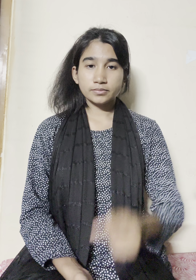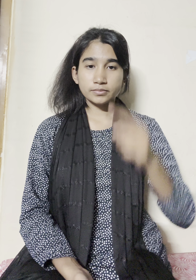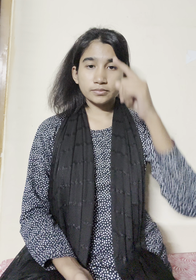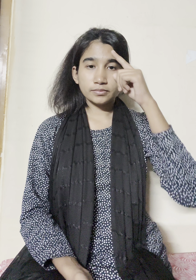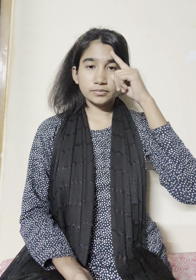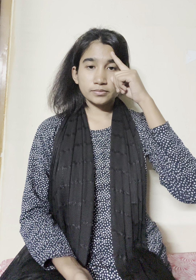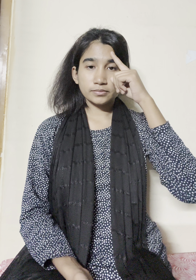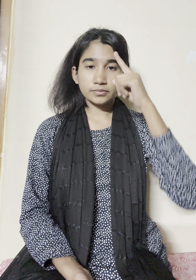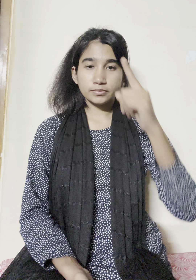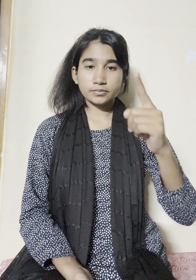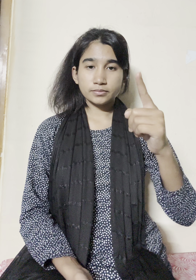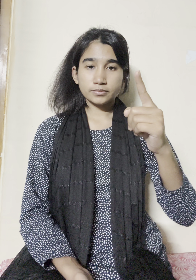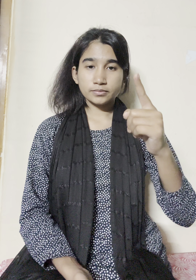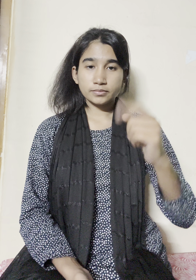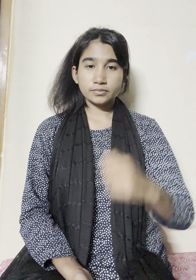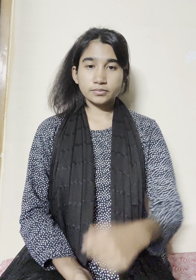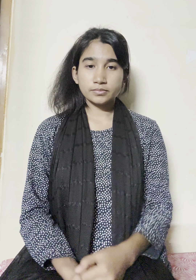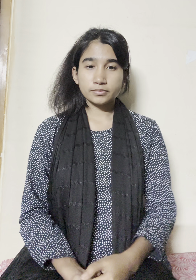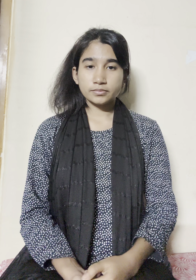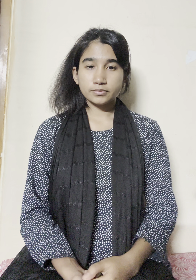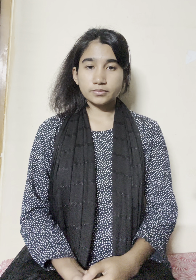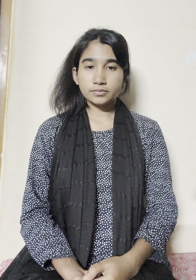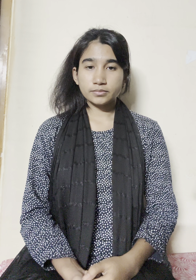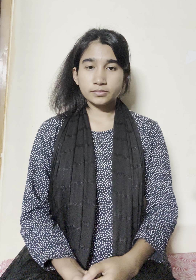নিশ্চিত